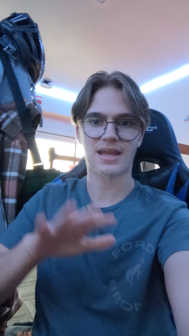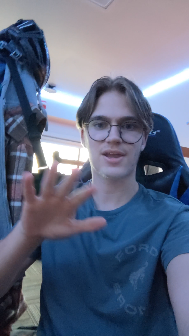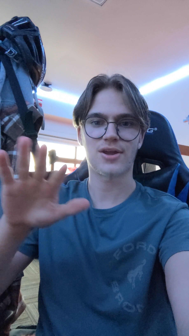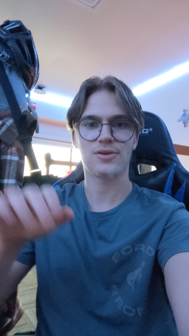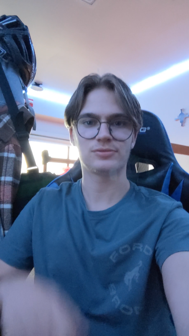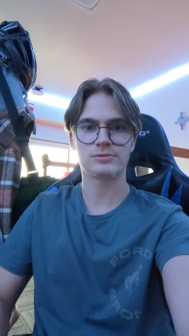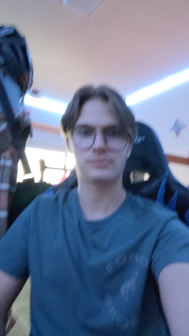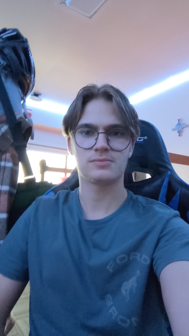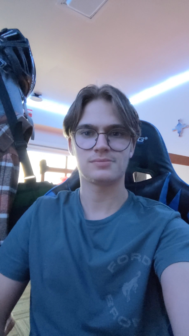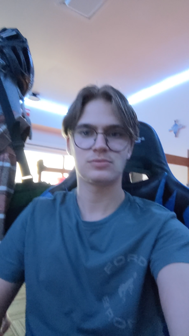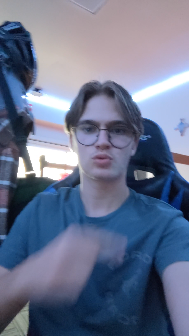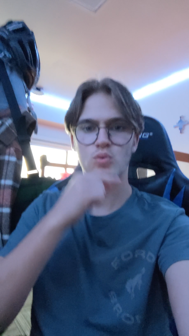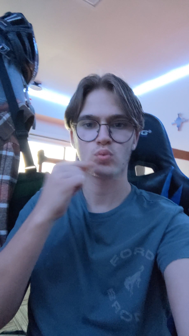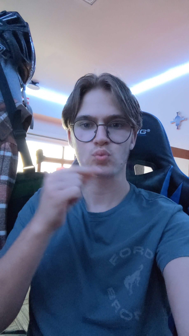glue